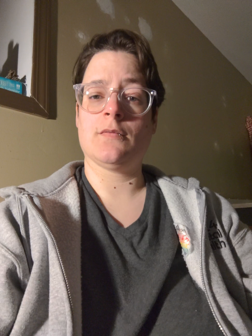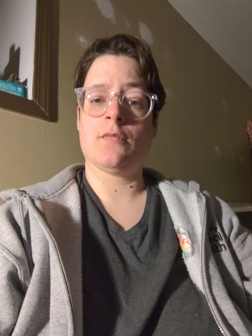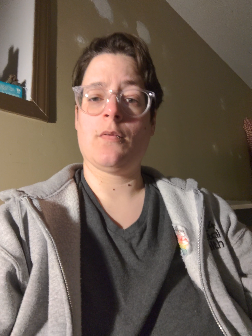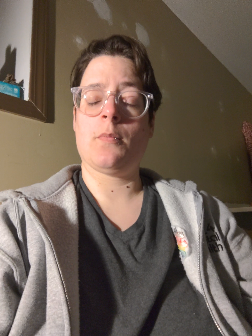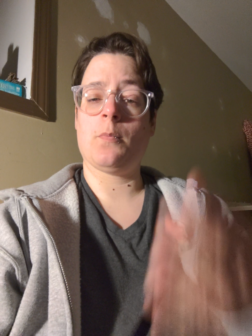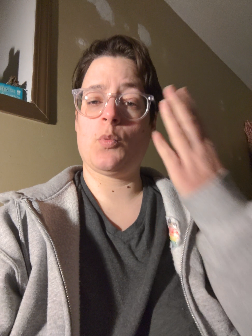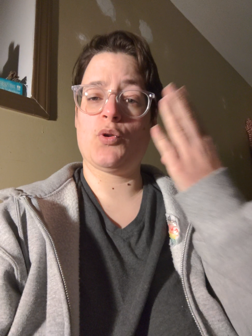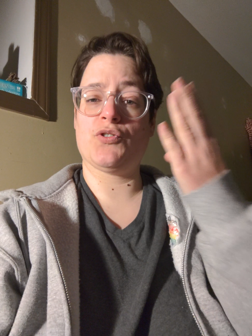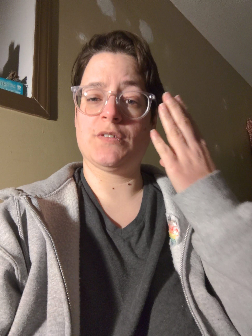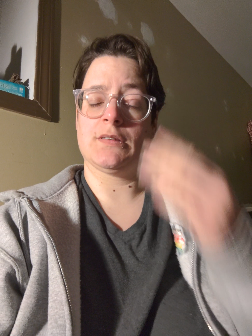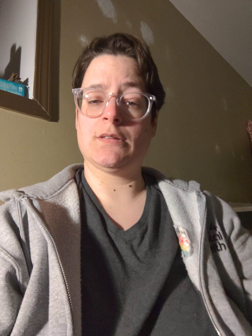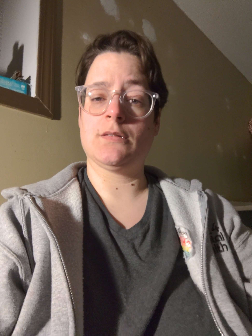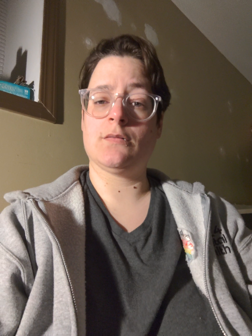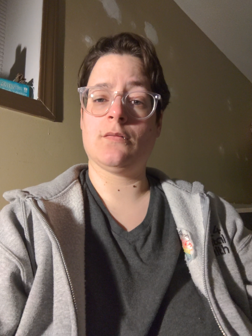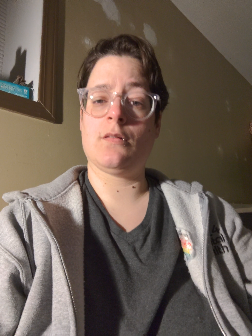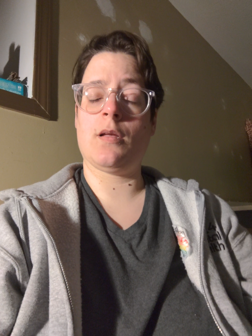morning